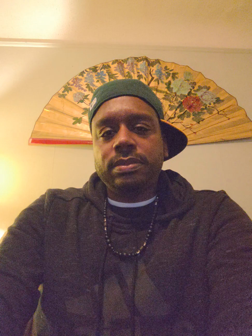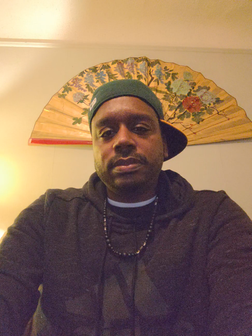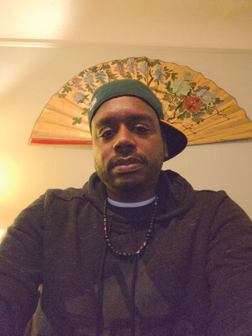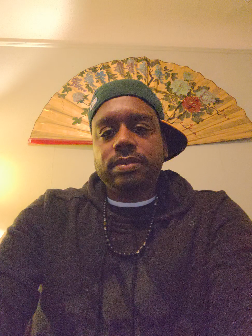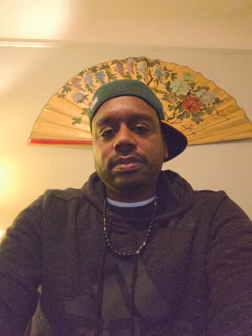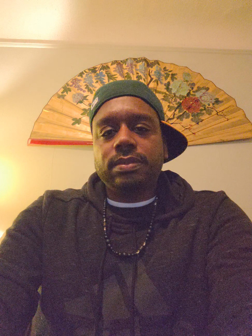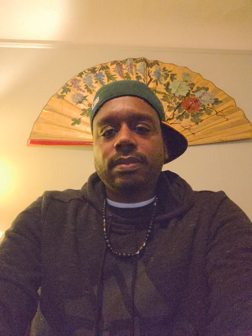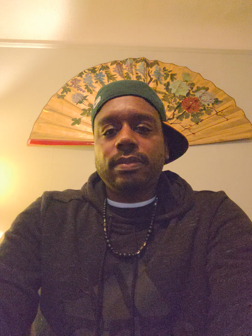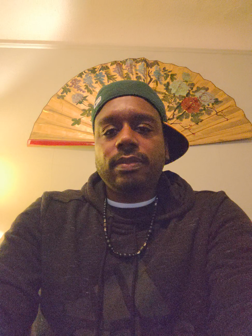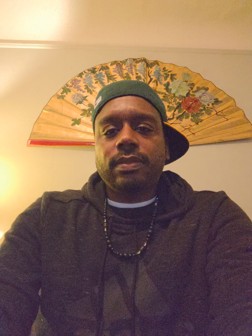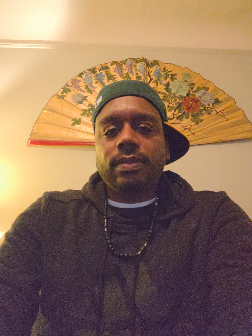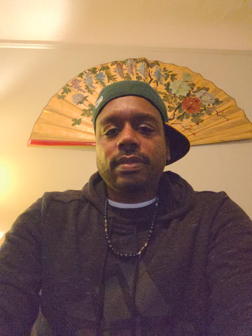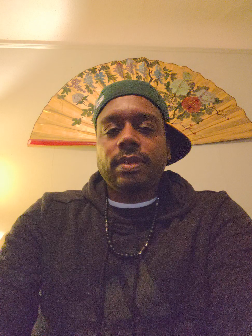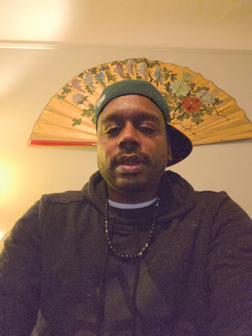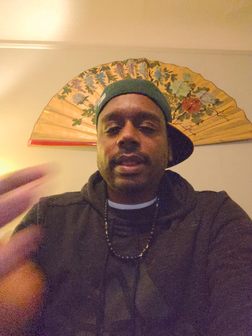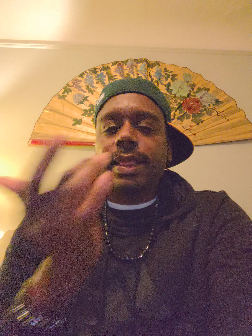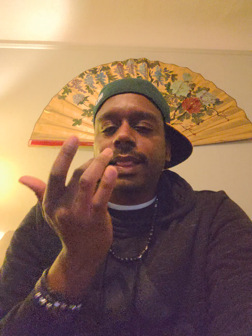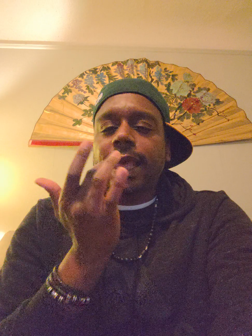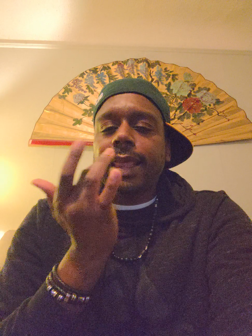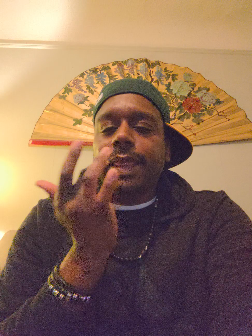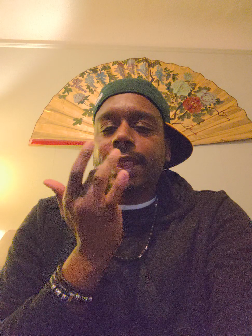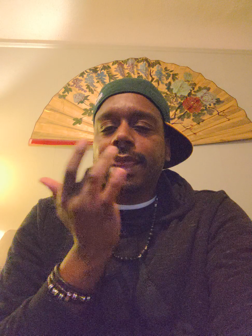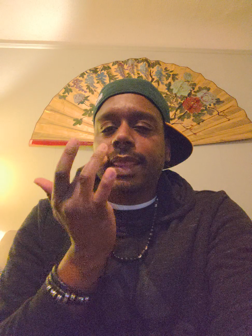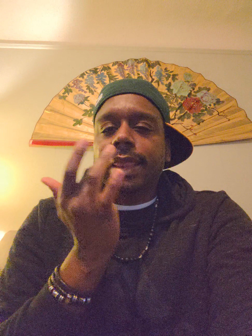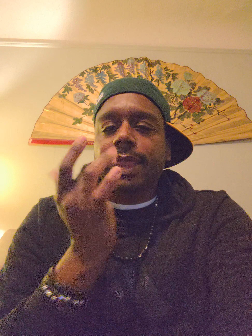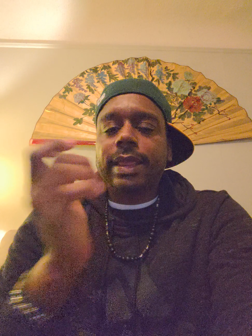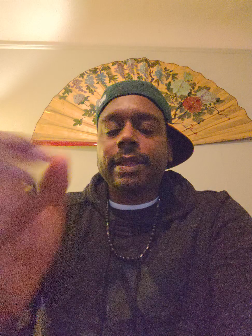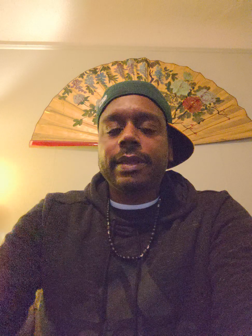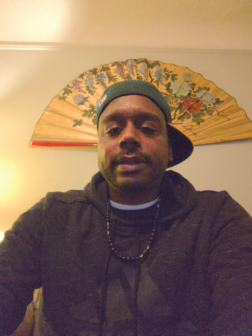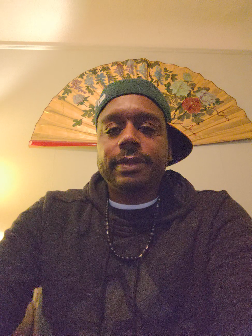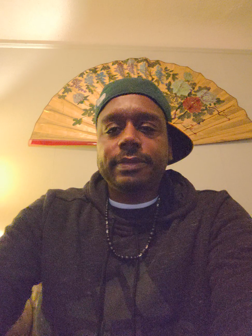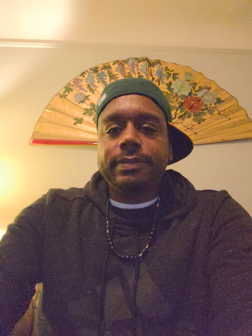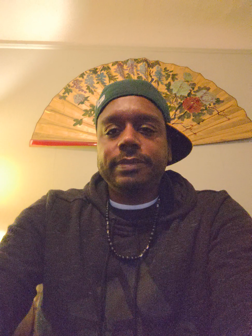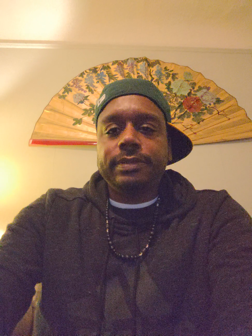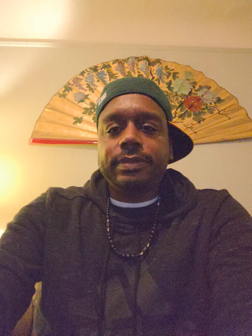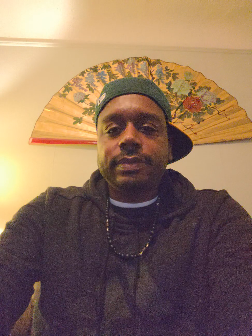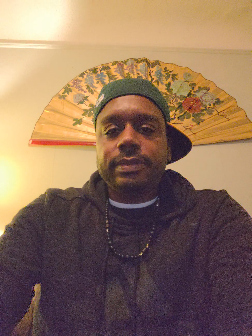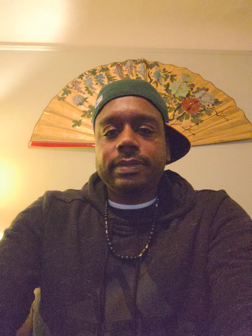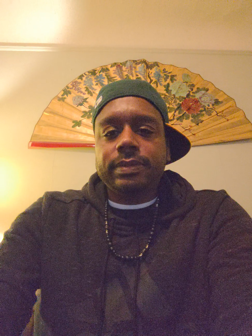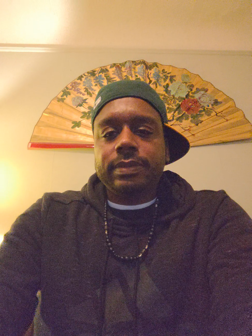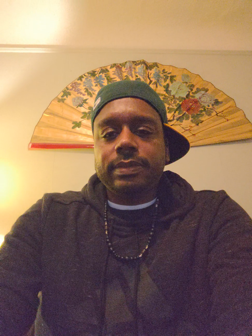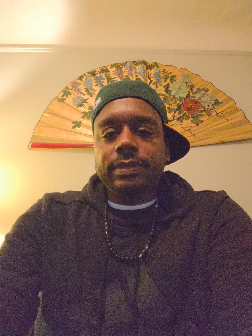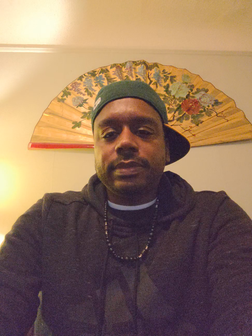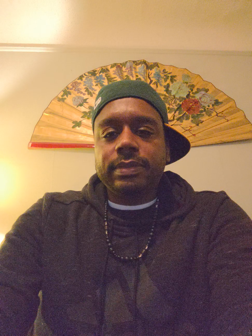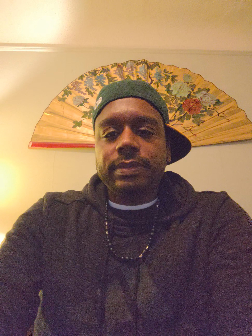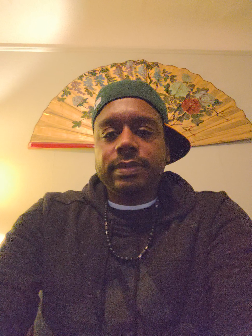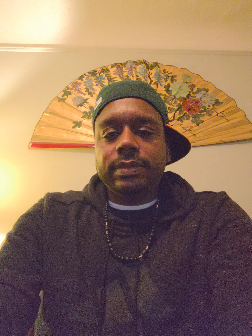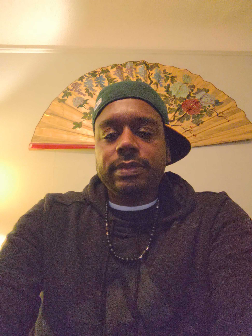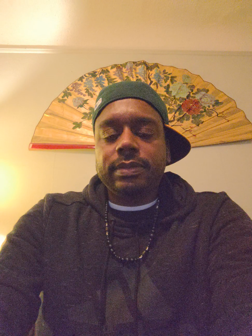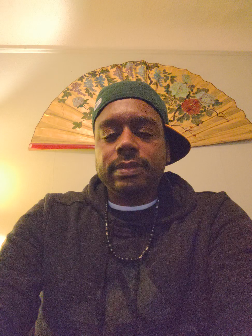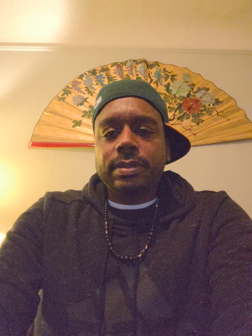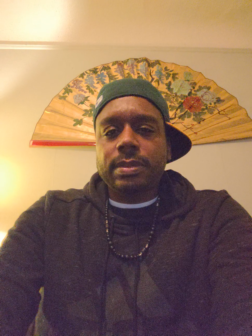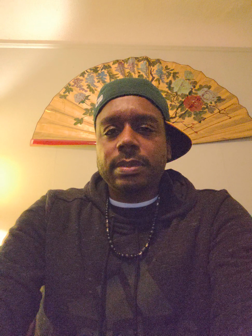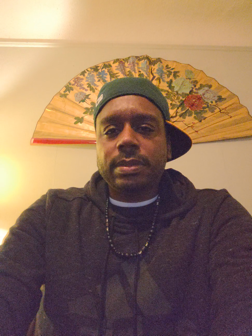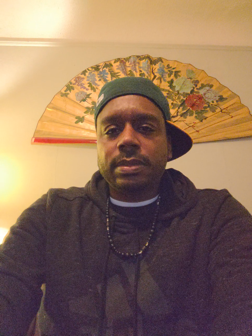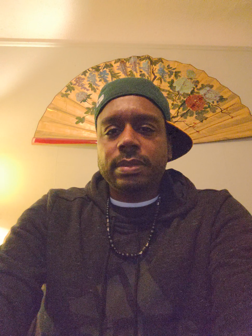taste